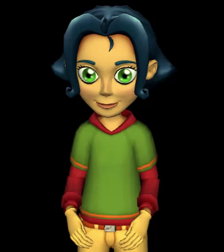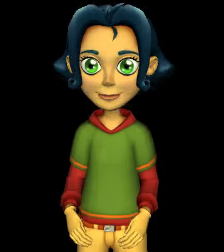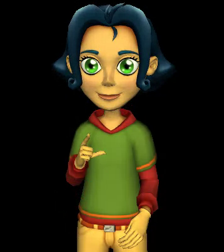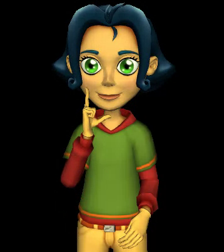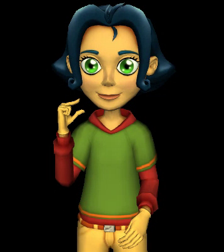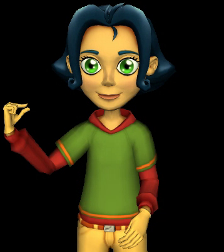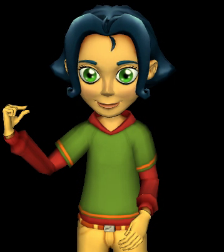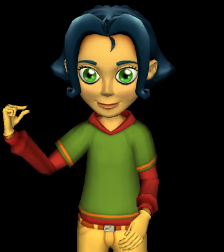رجل